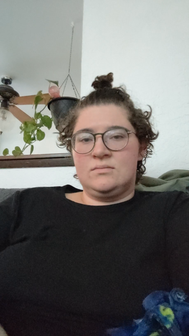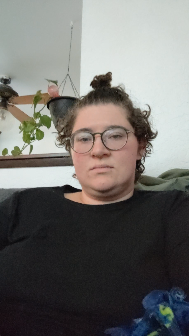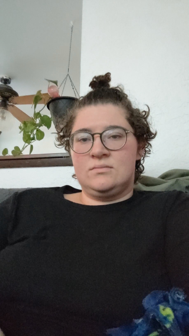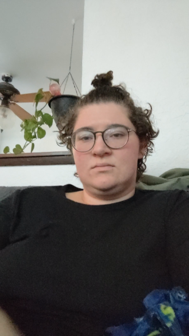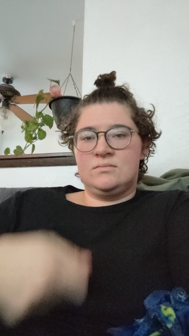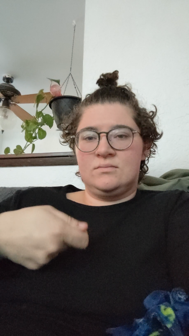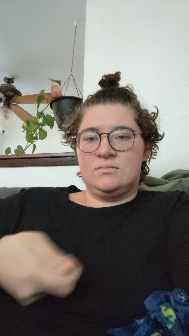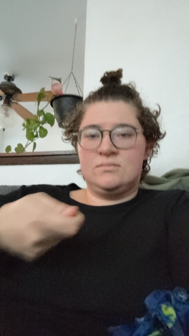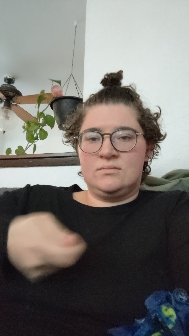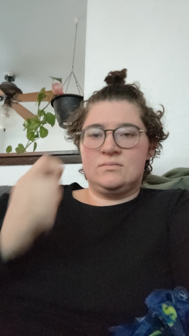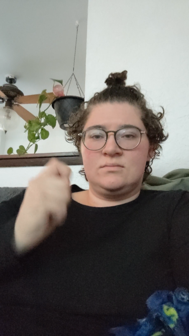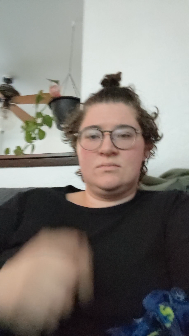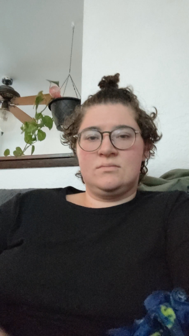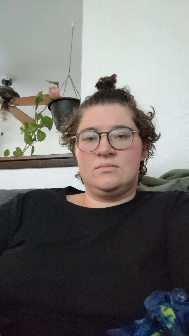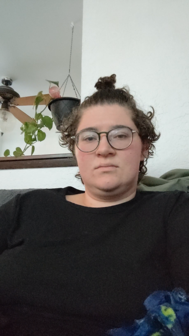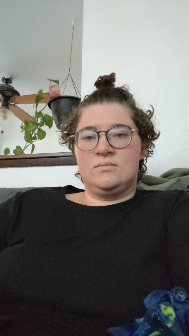shovel